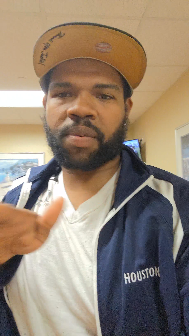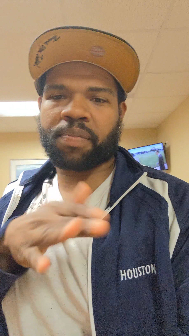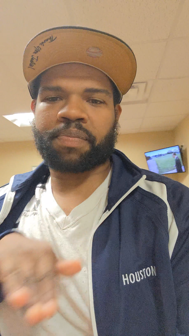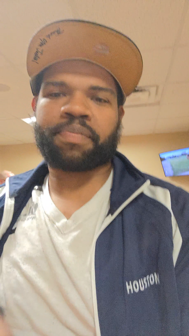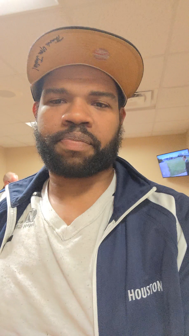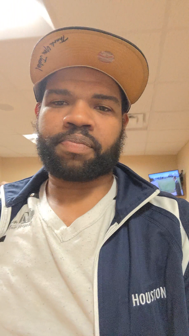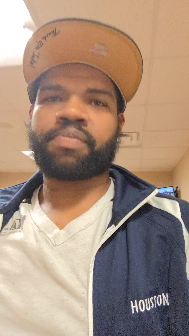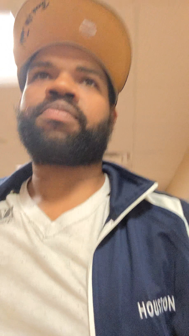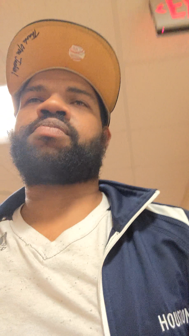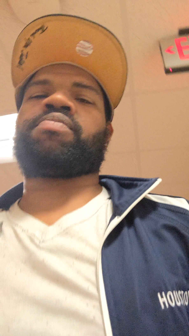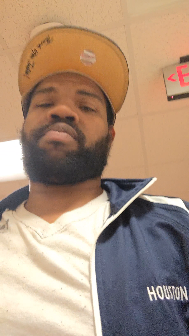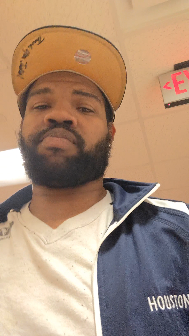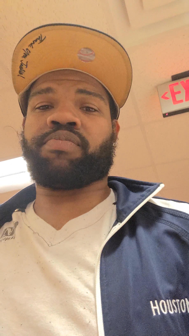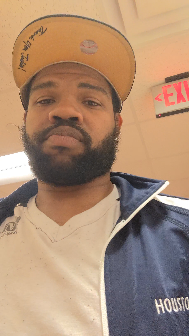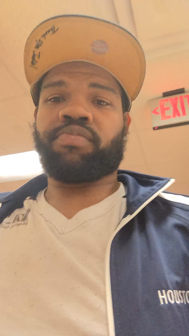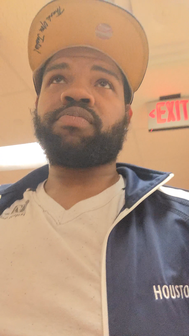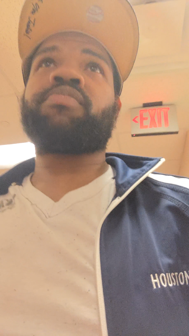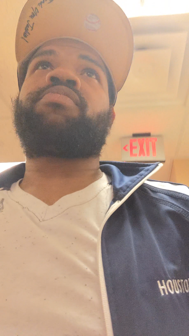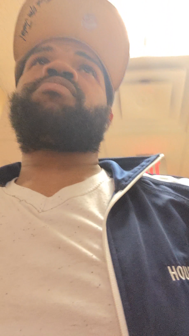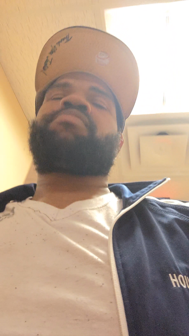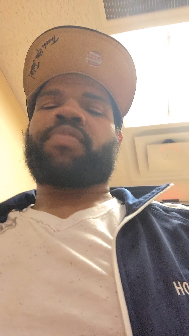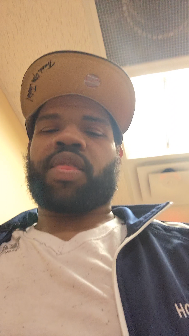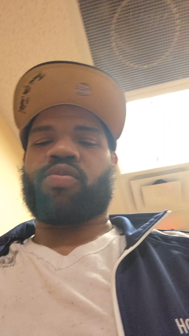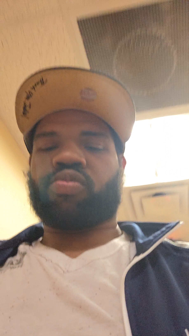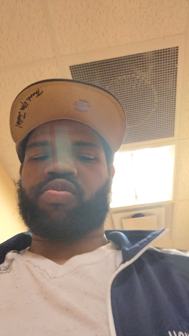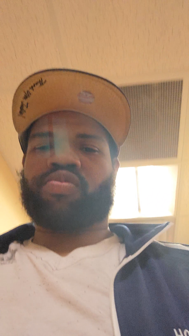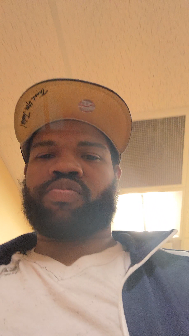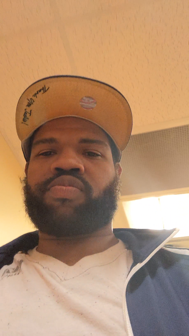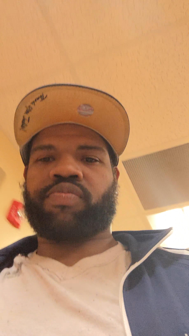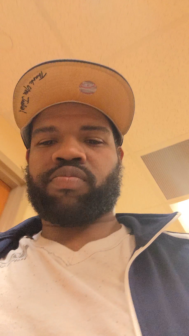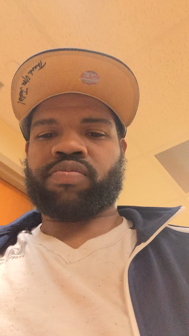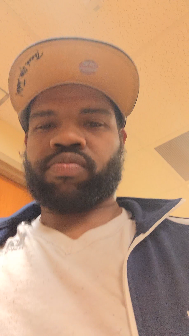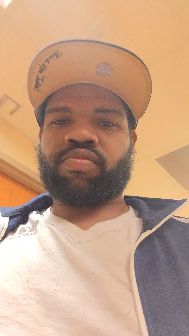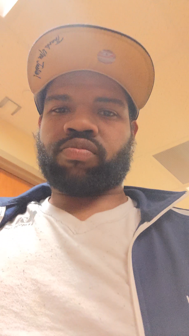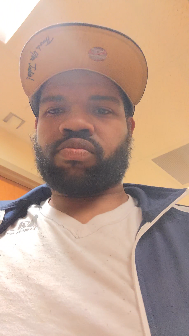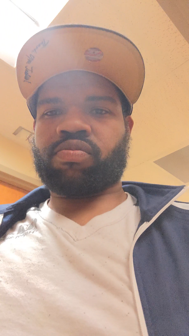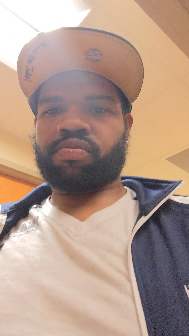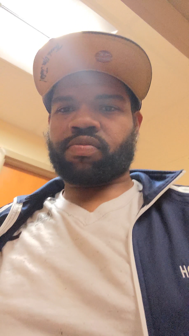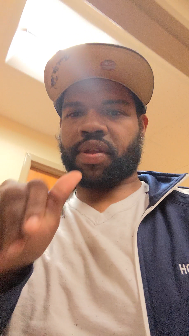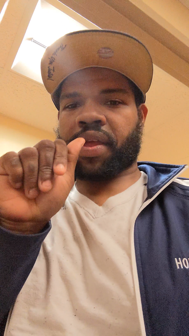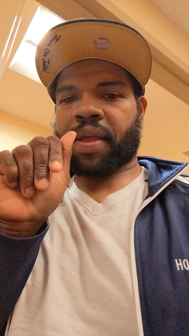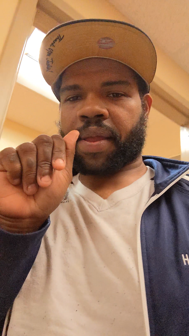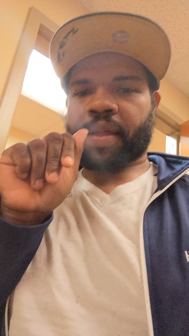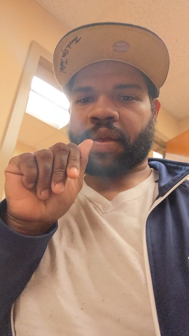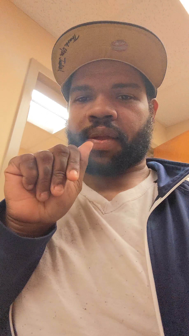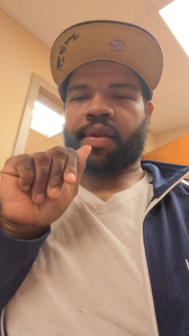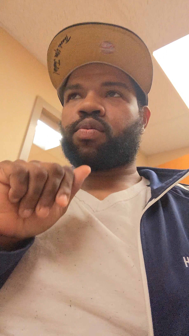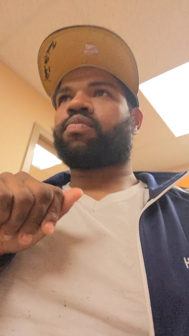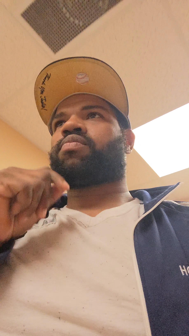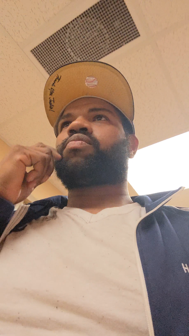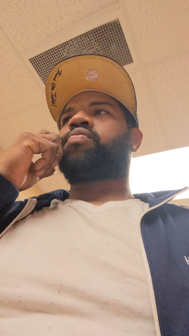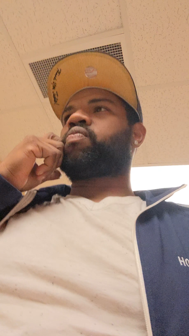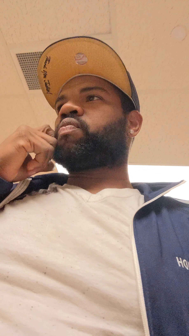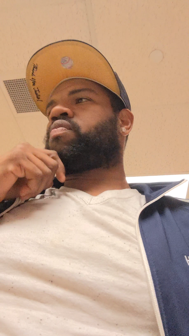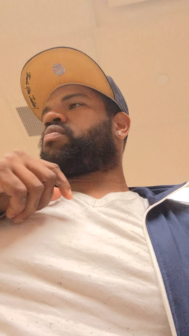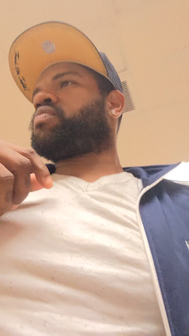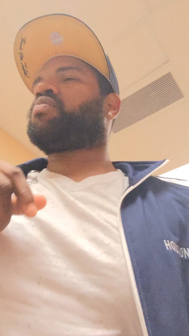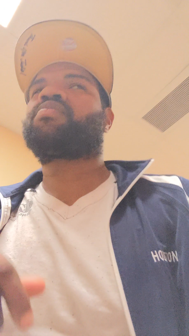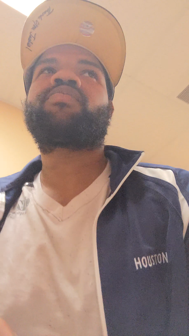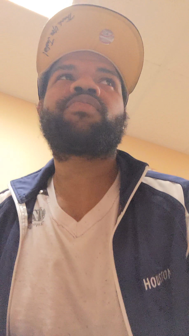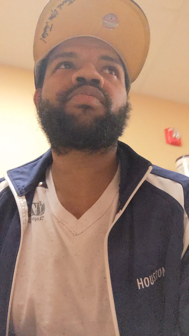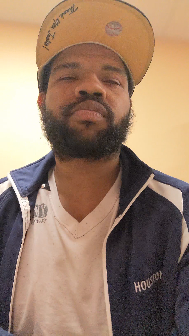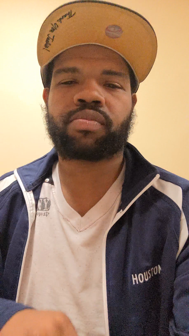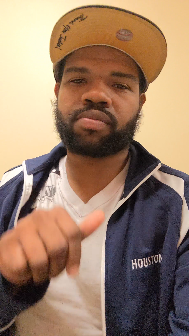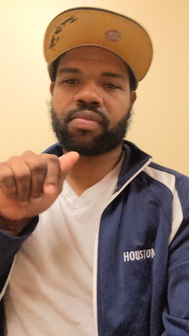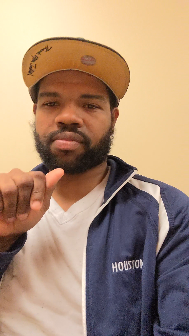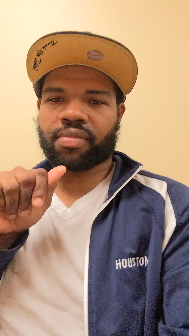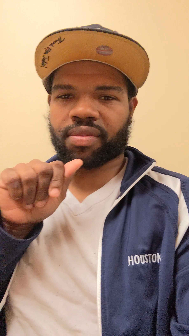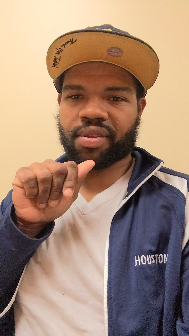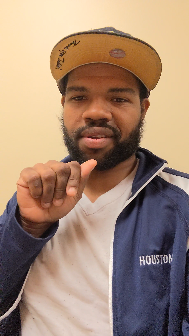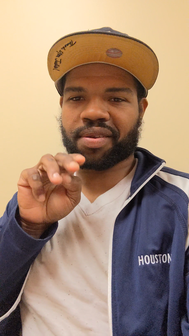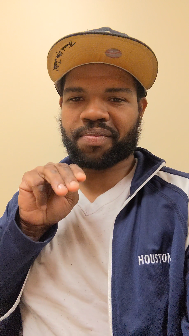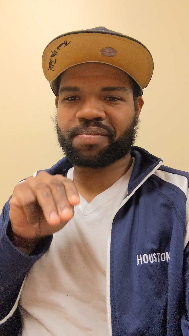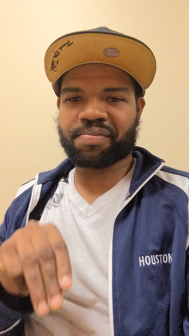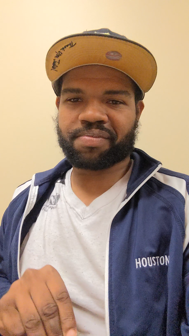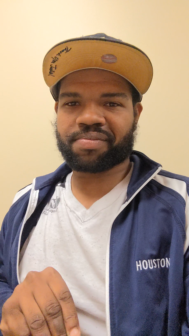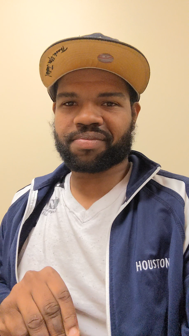am